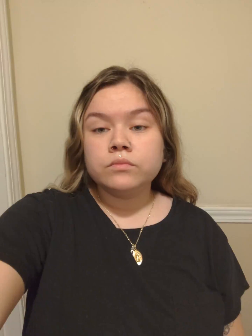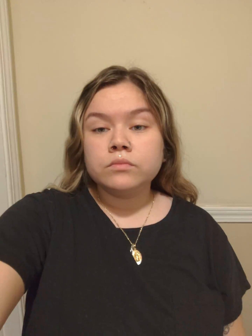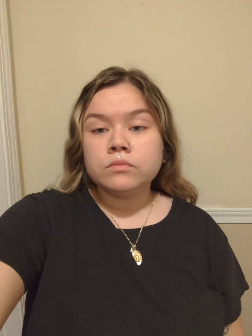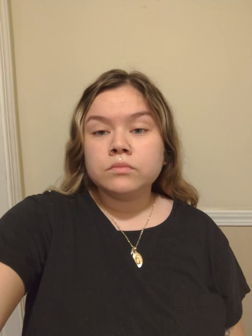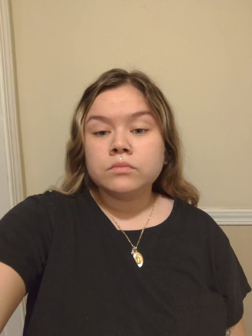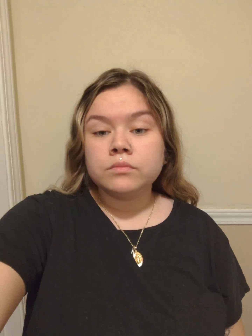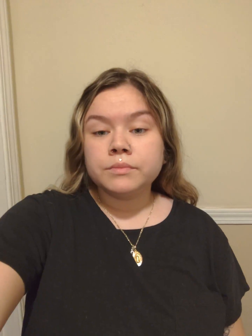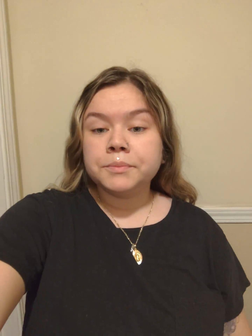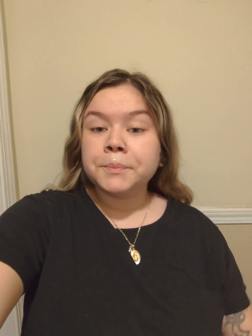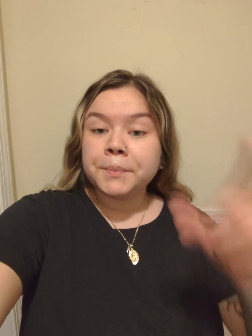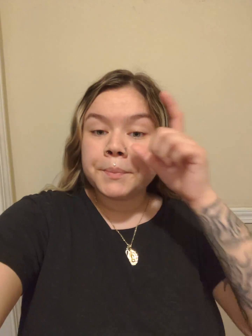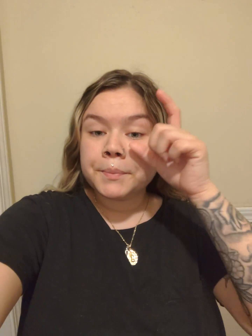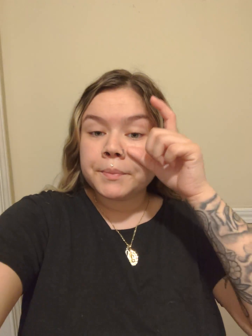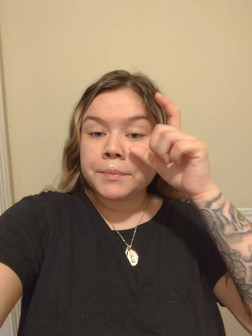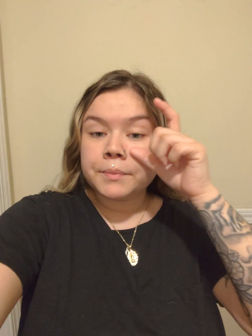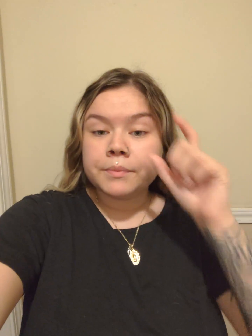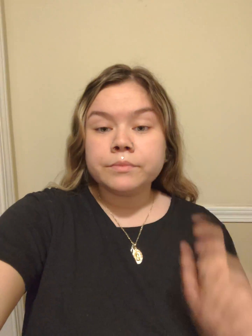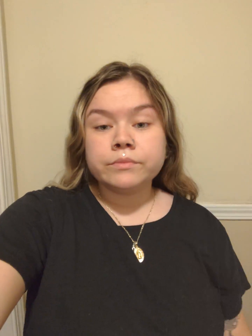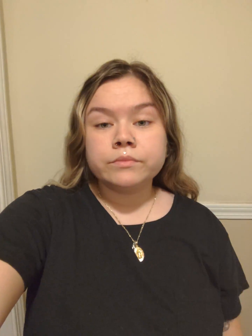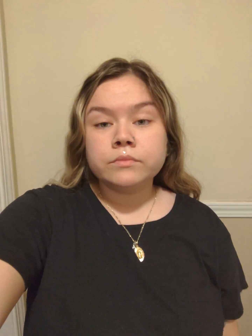glasses